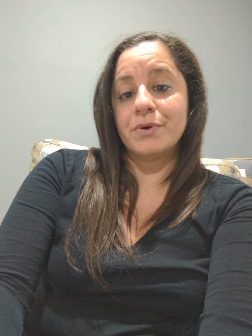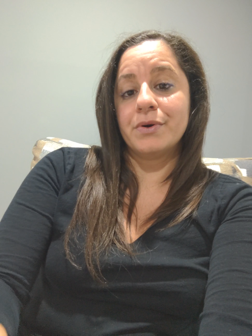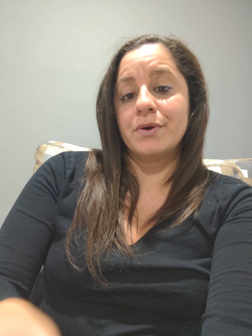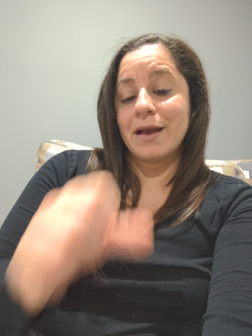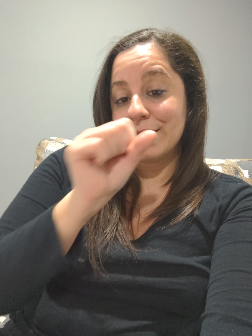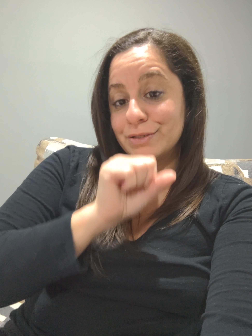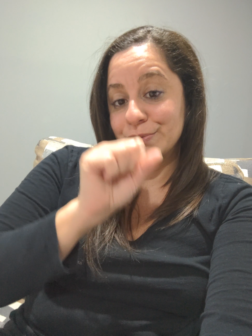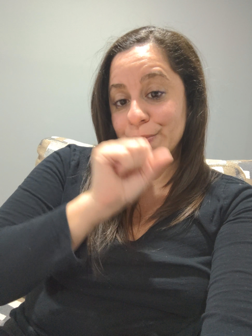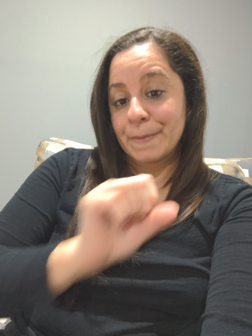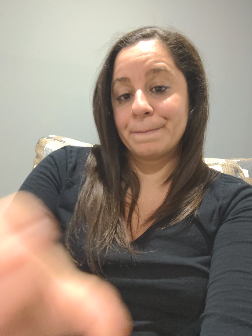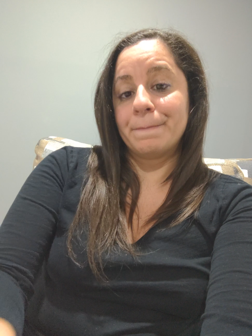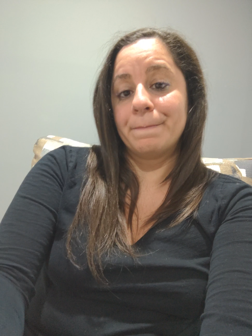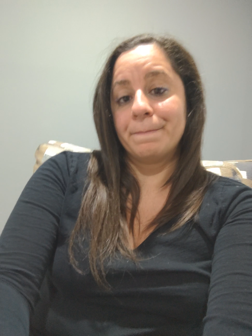ice cream